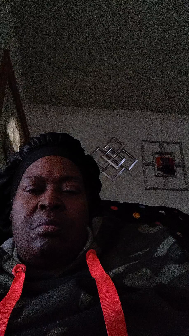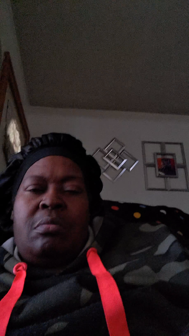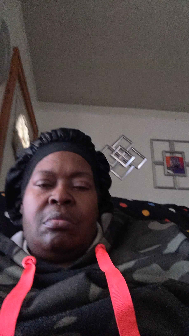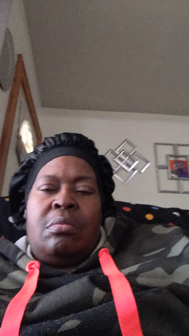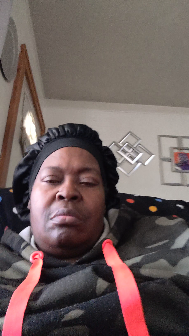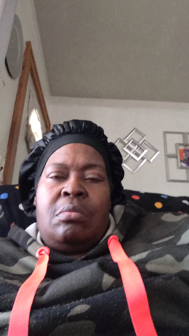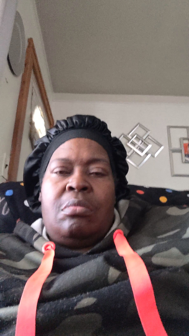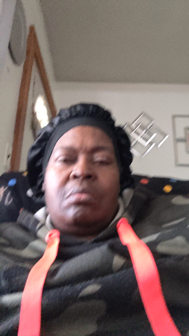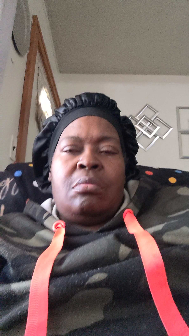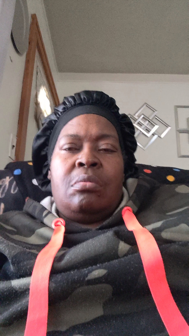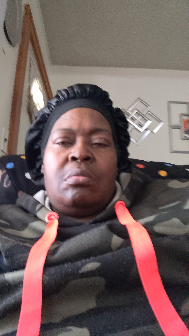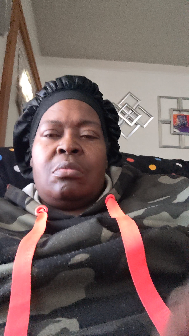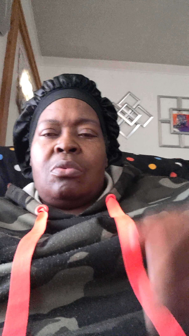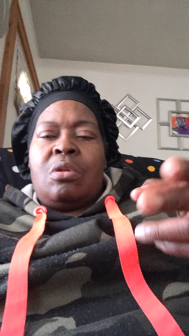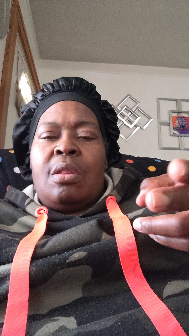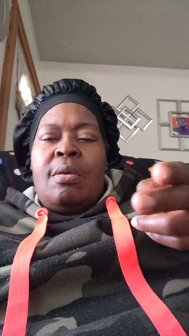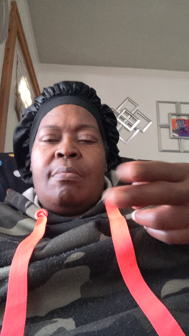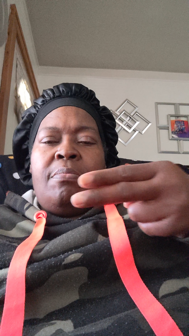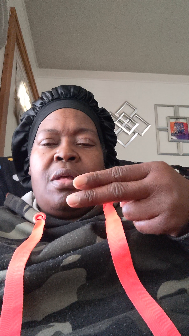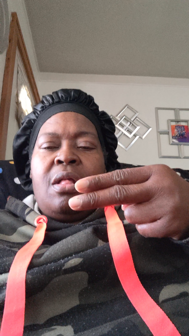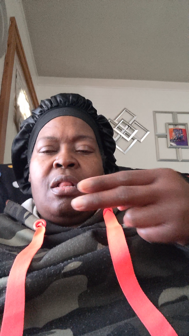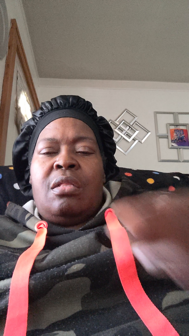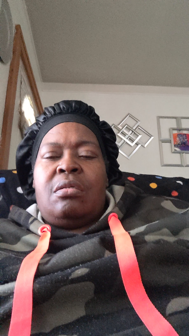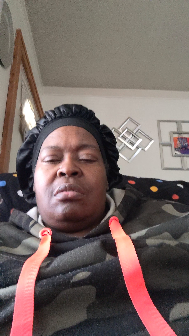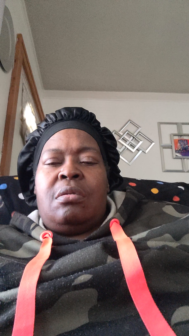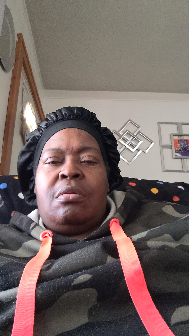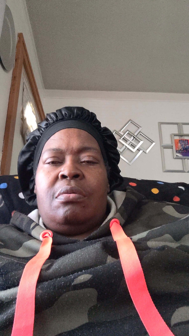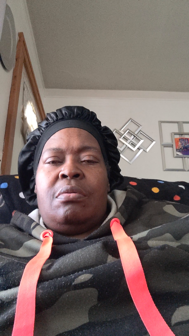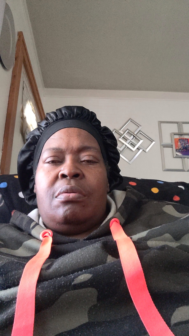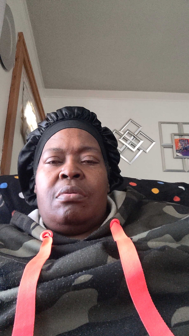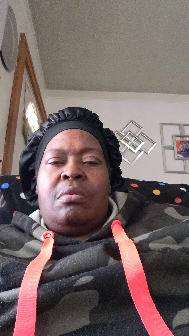belt